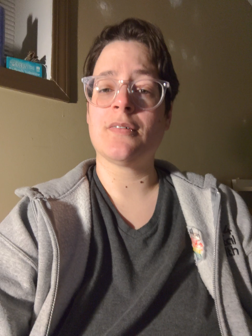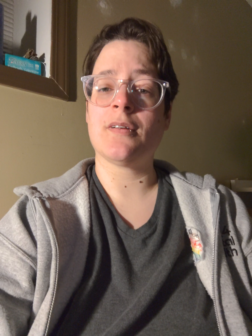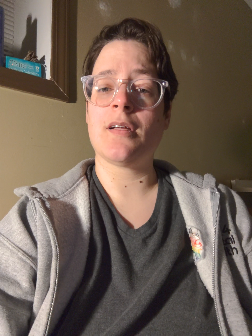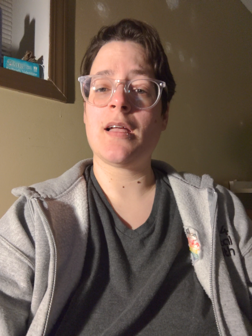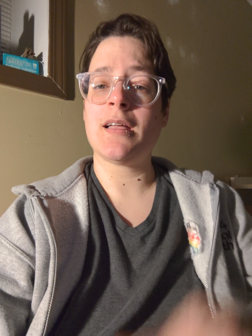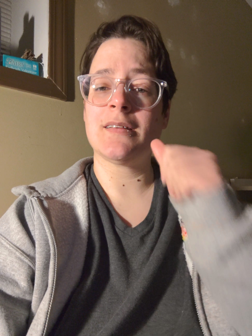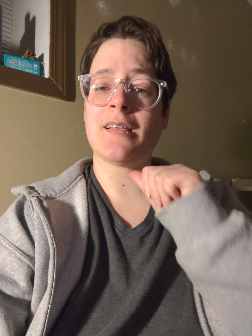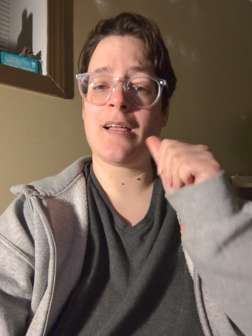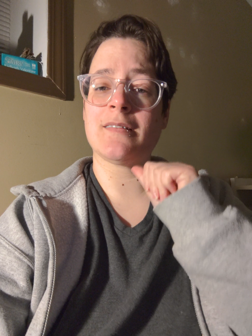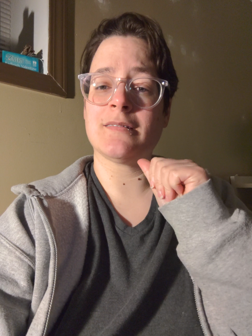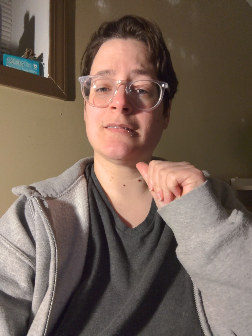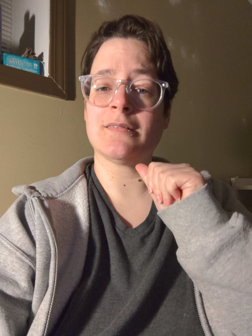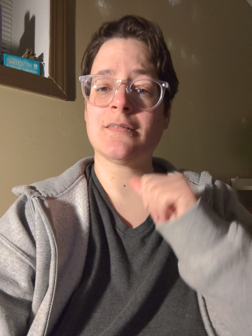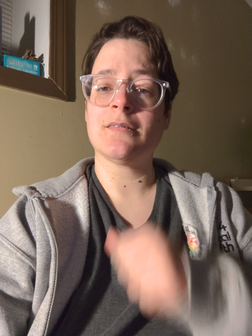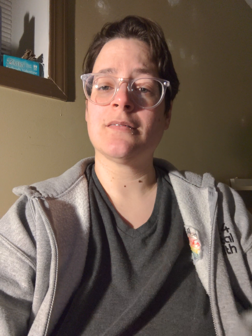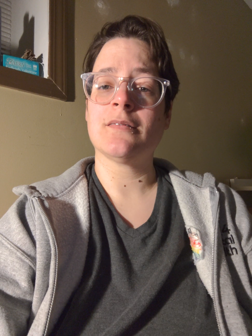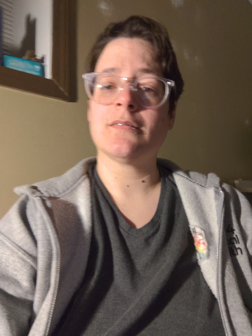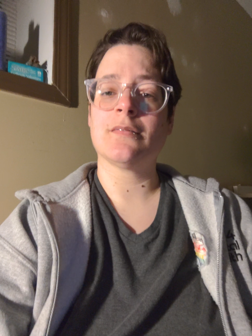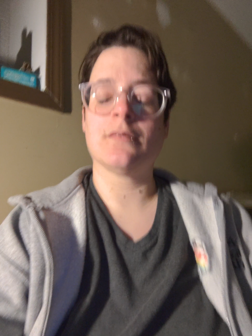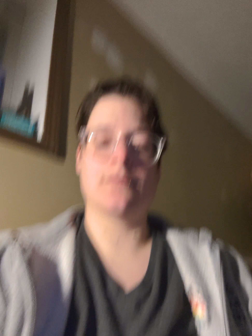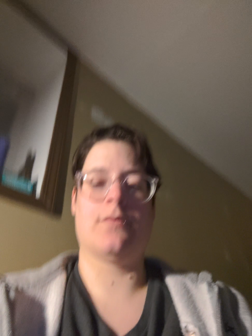aunt